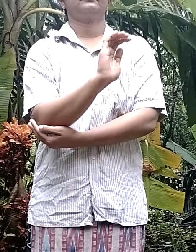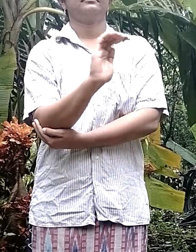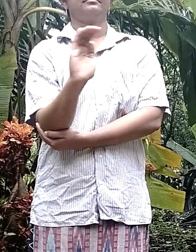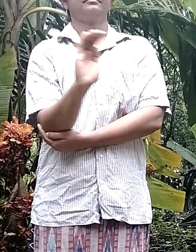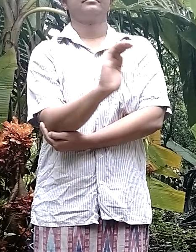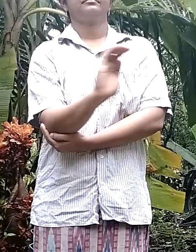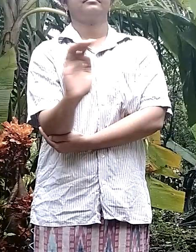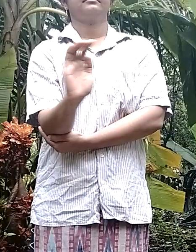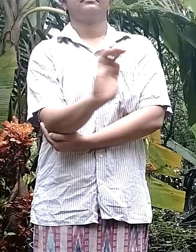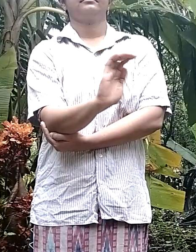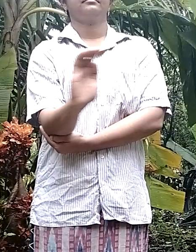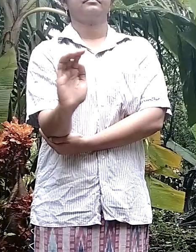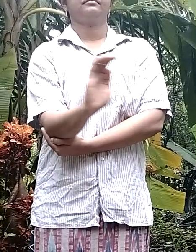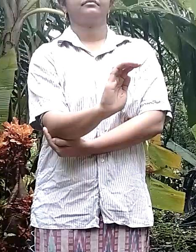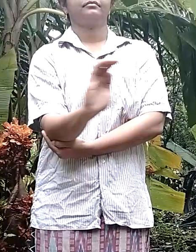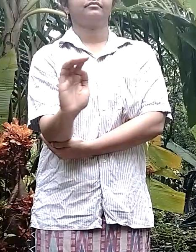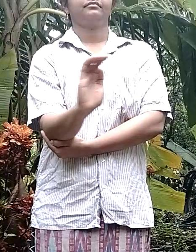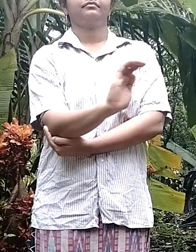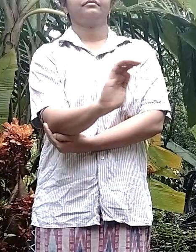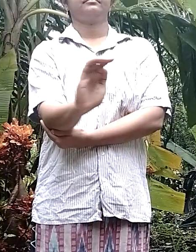Snake